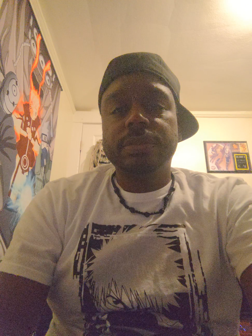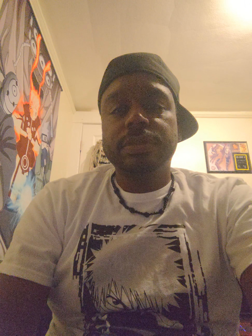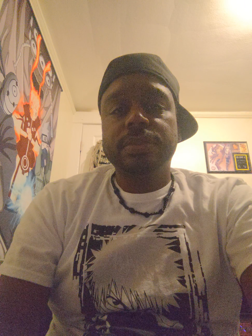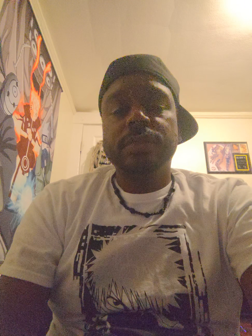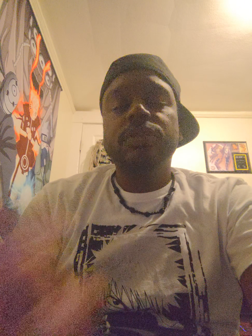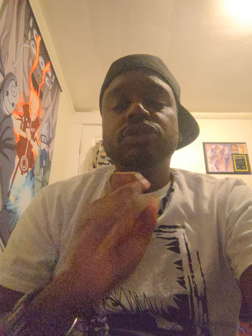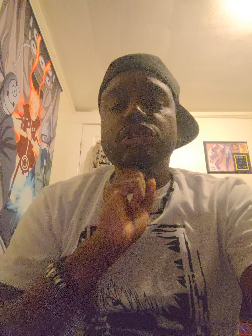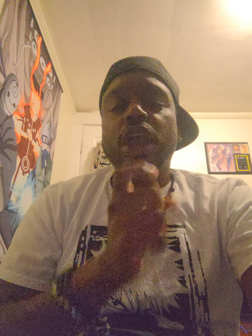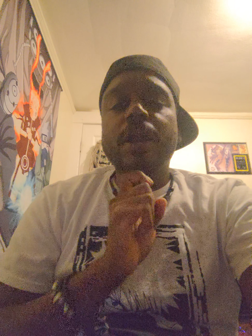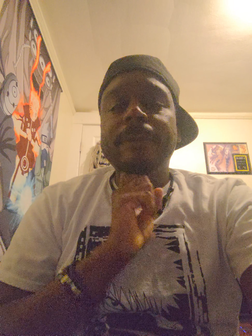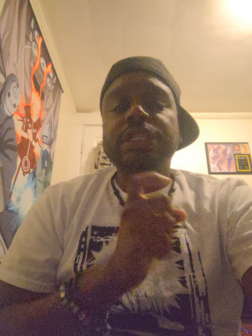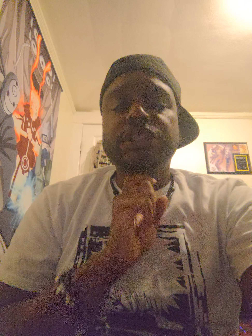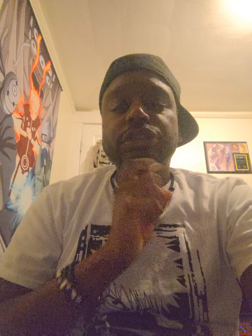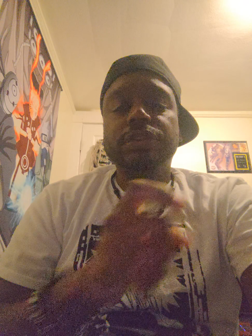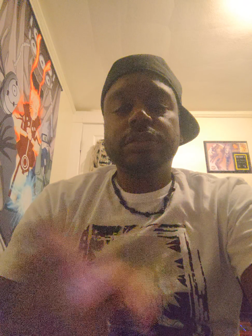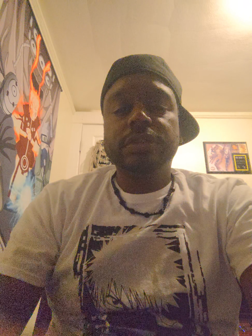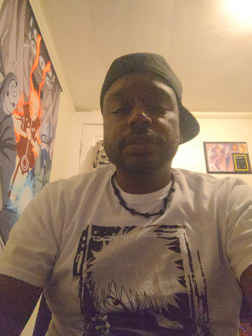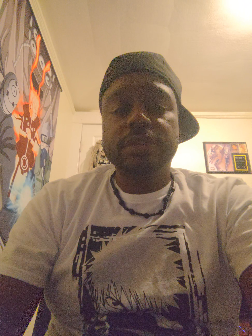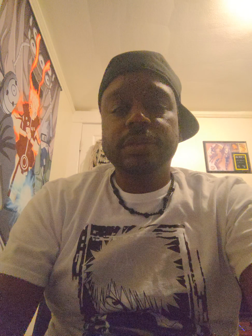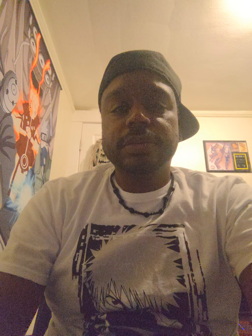garbage